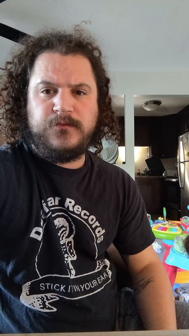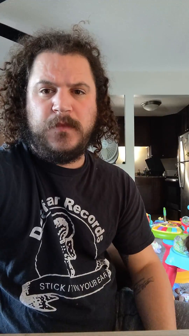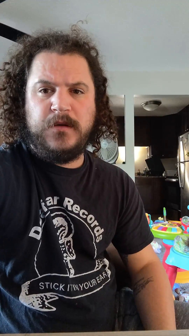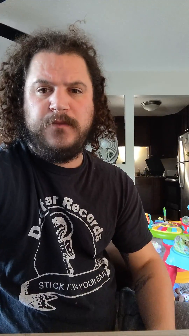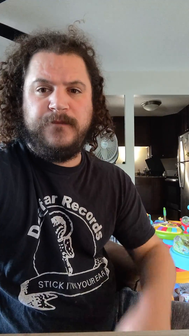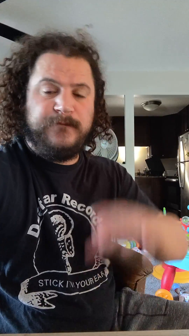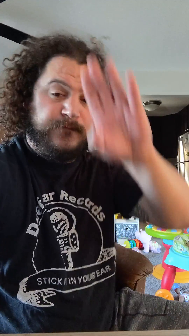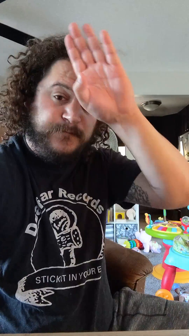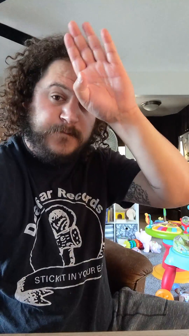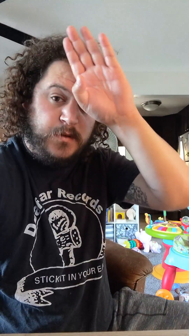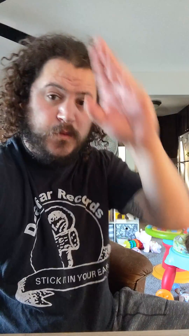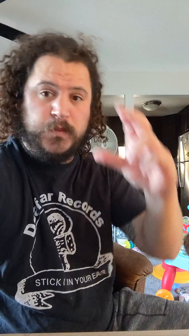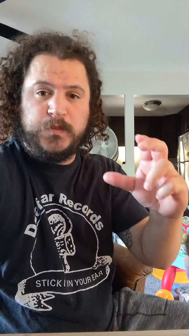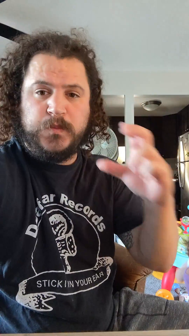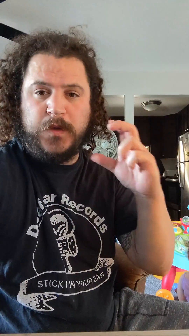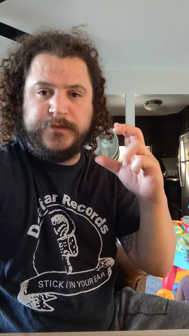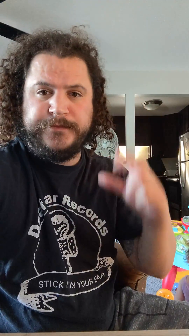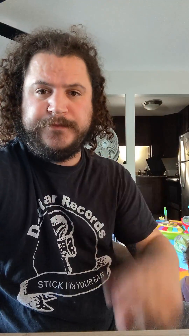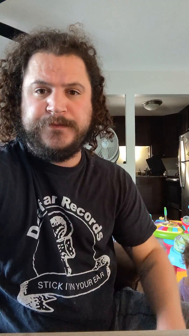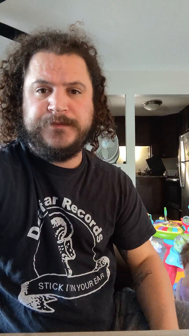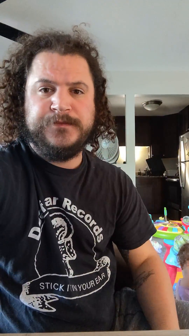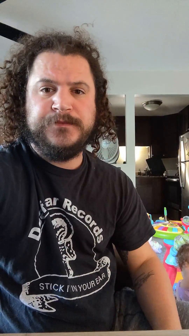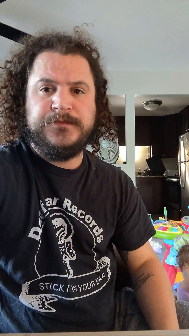fire truck